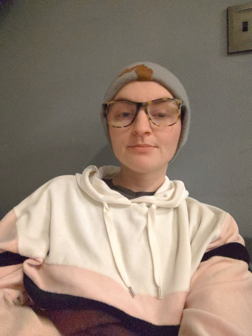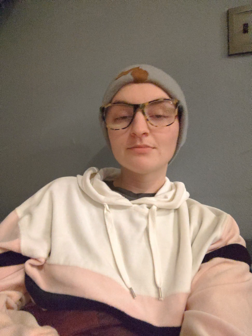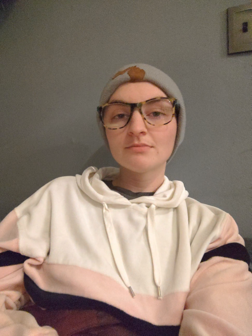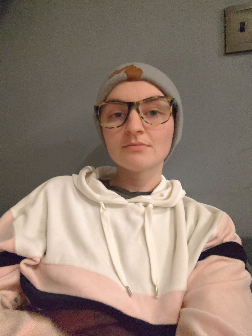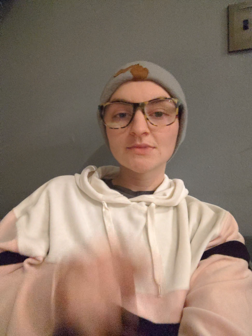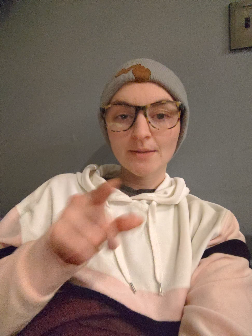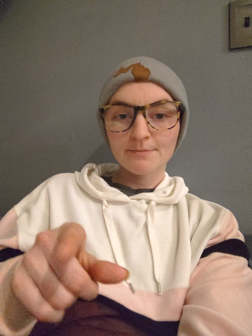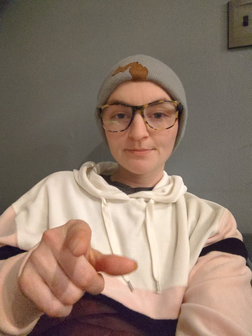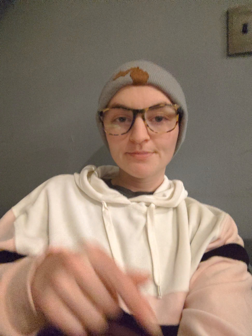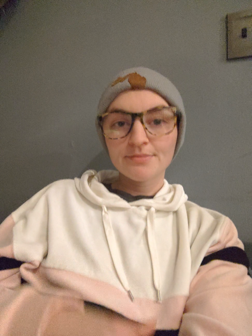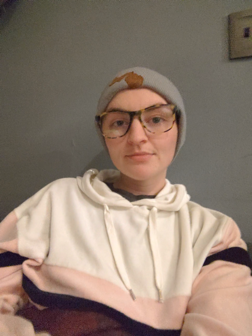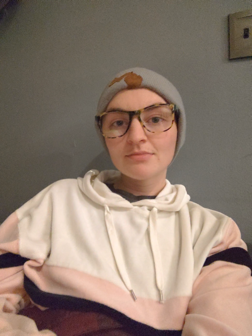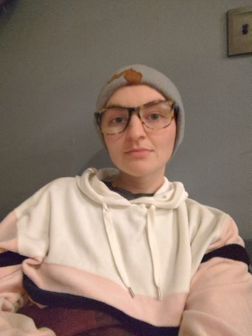there